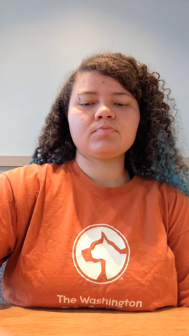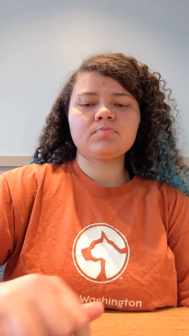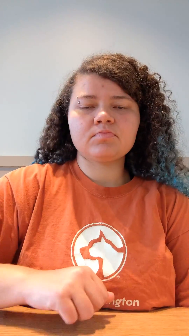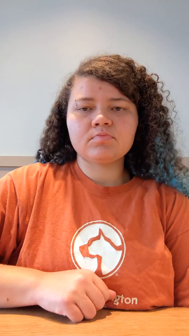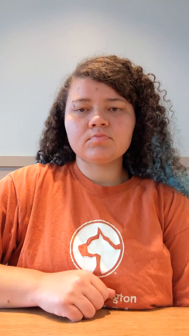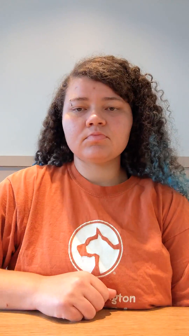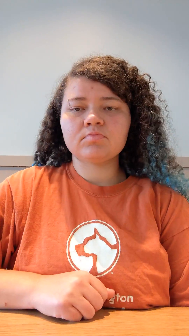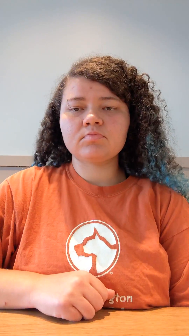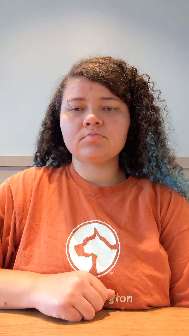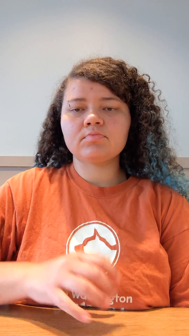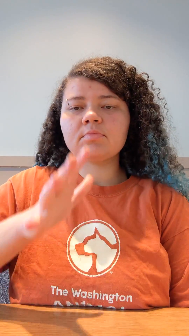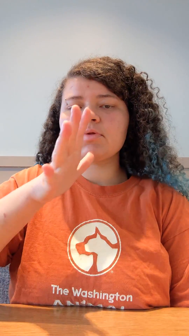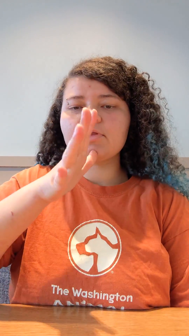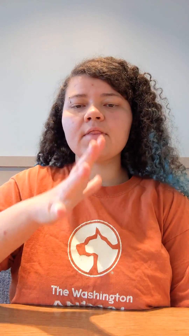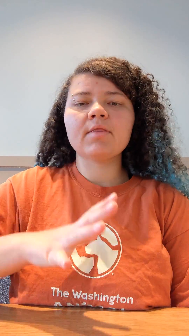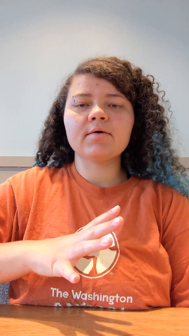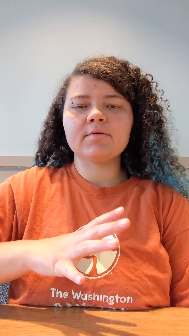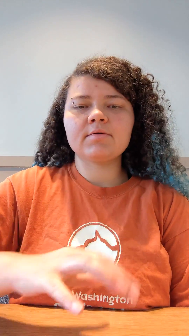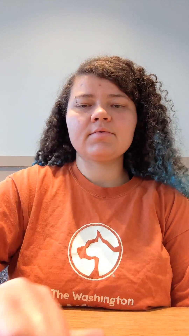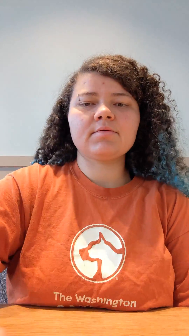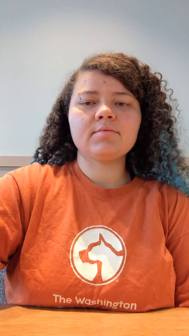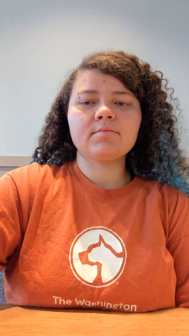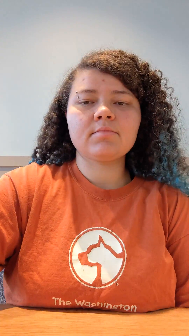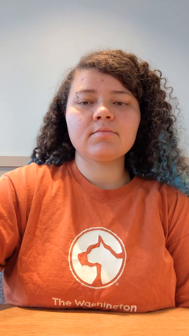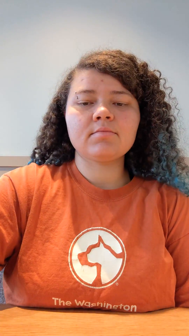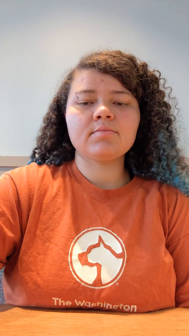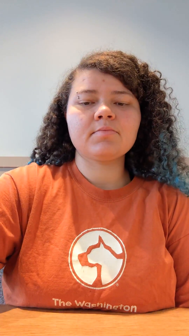lady